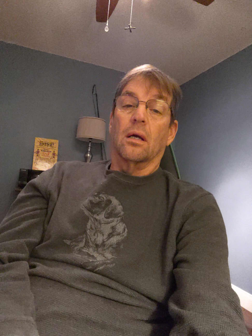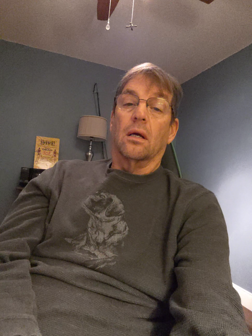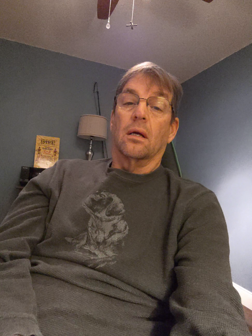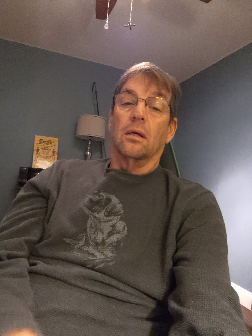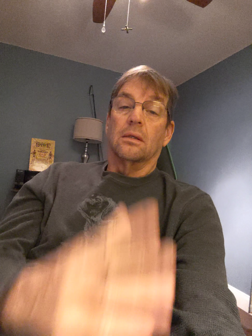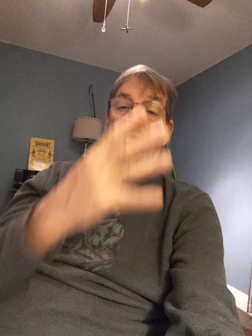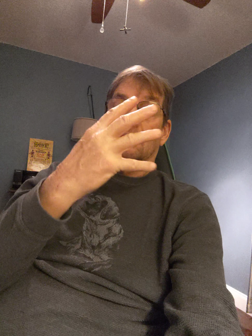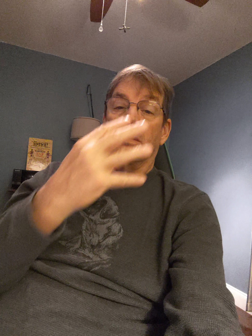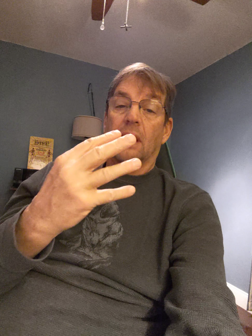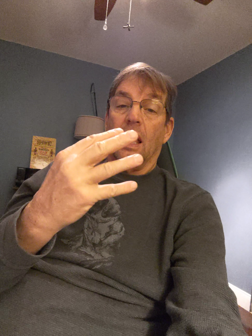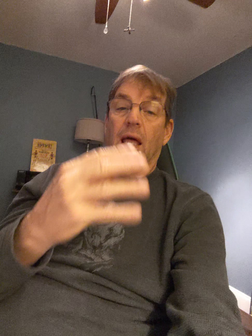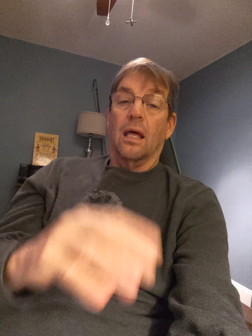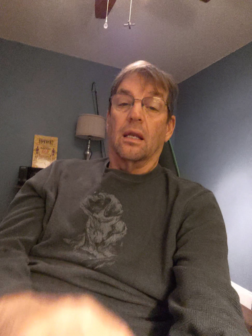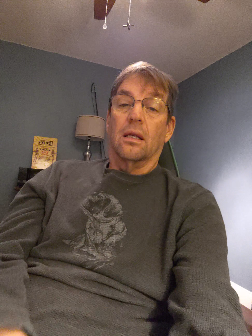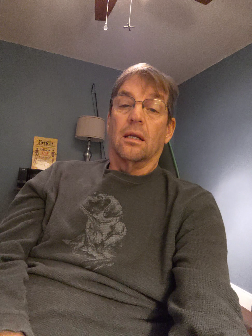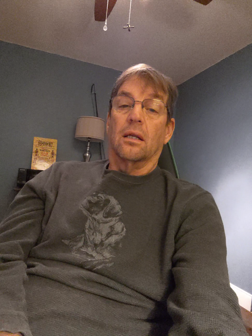sad